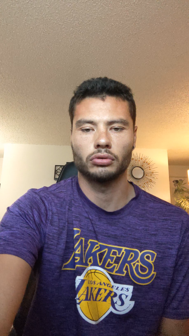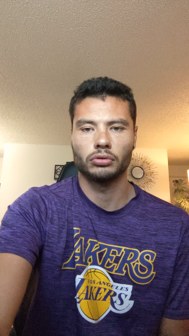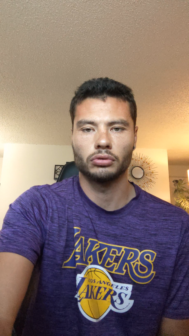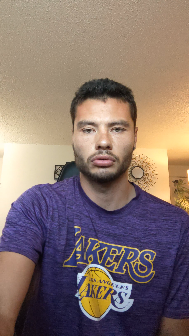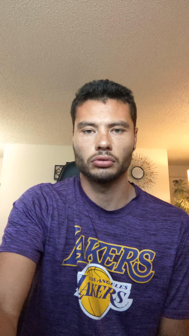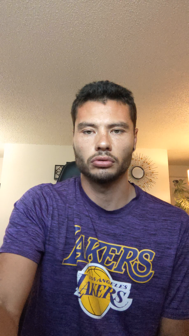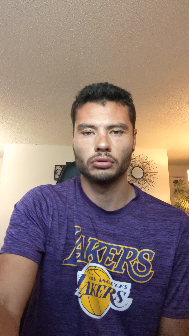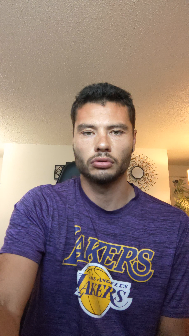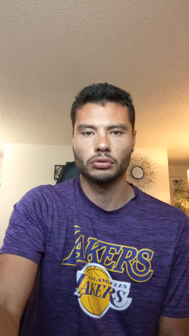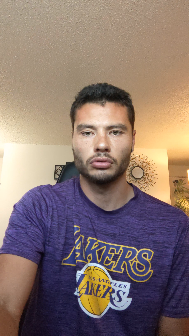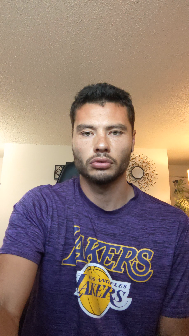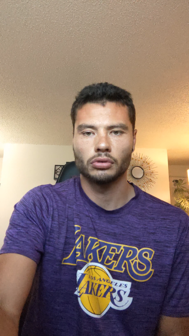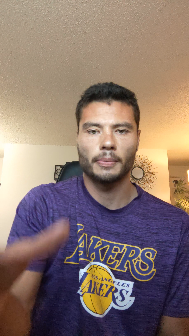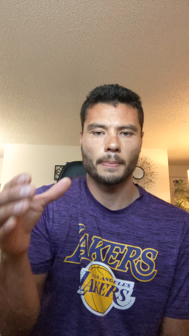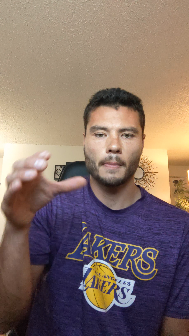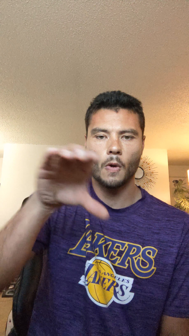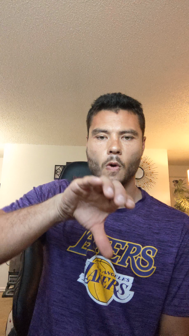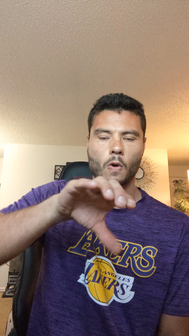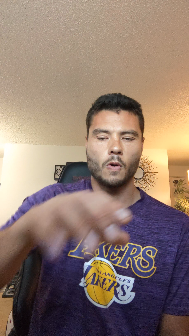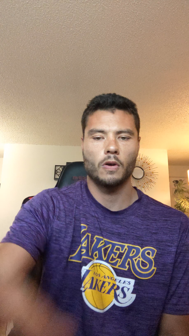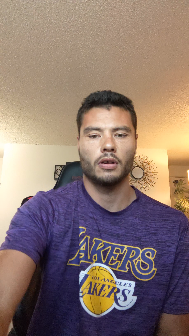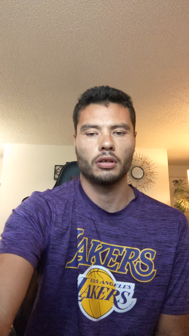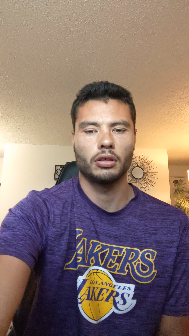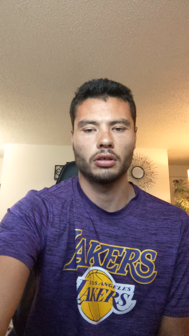pour